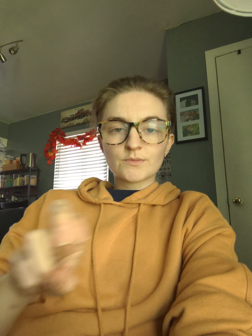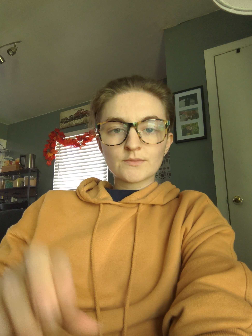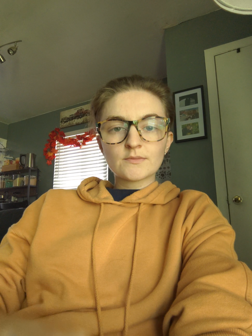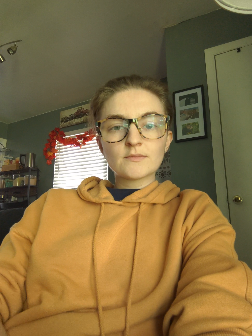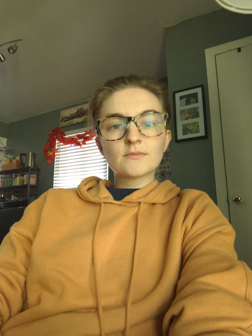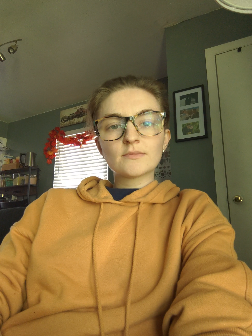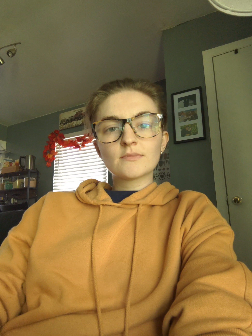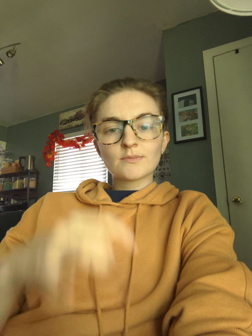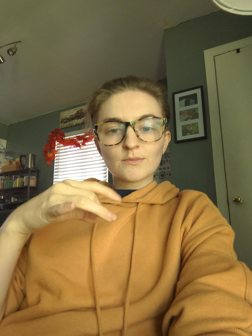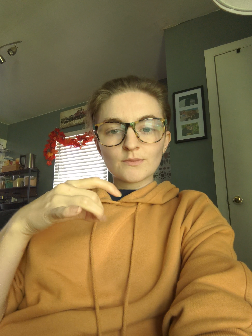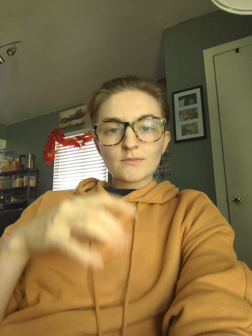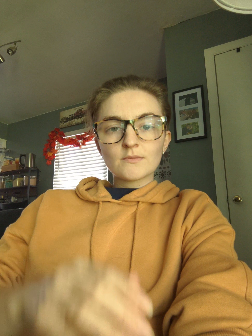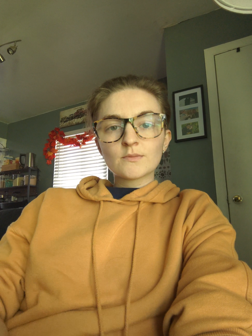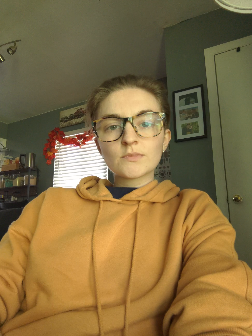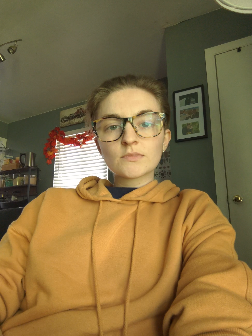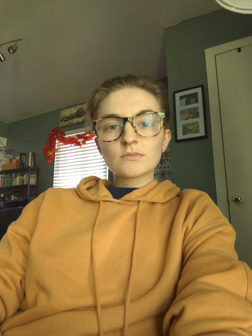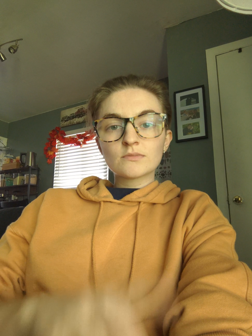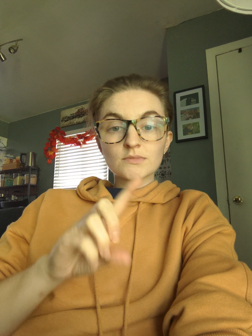pumpkin